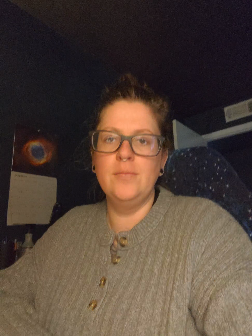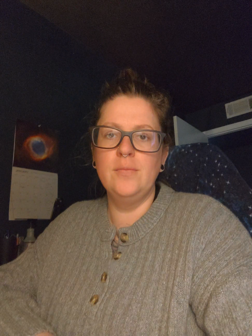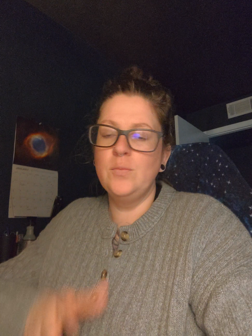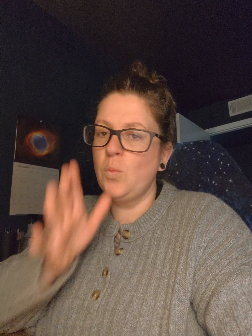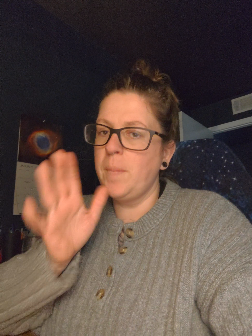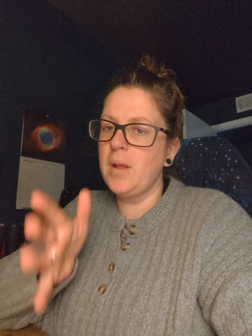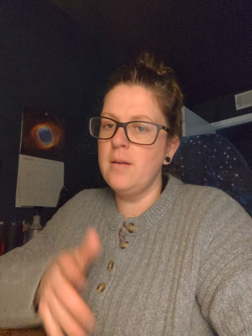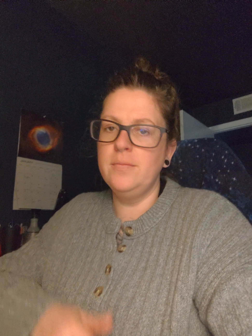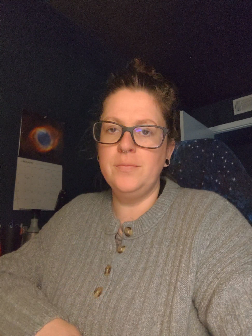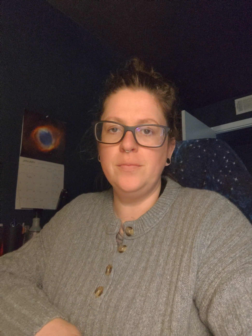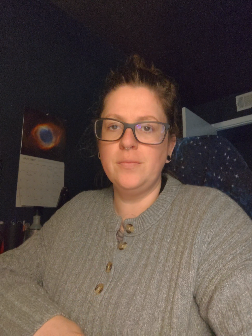grandma